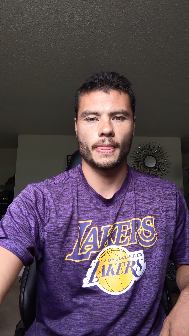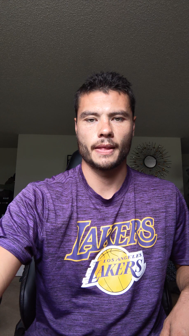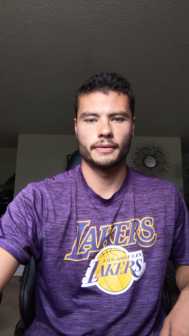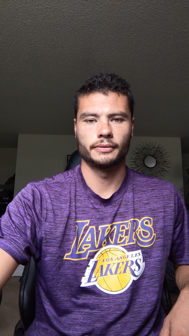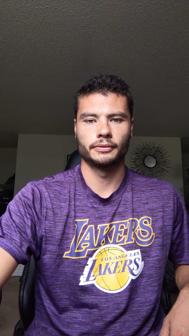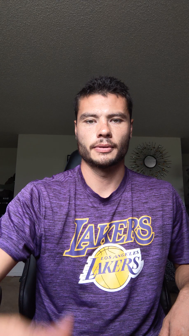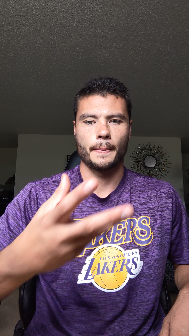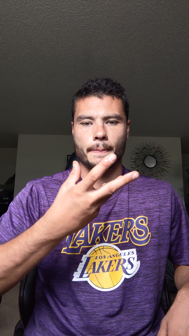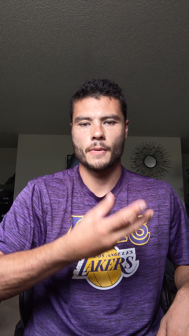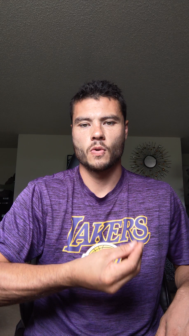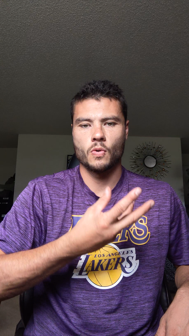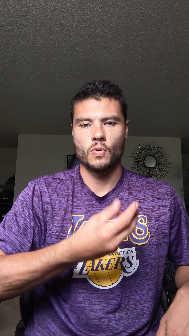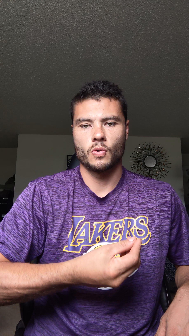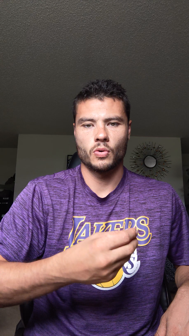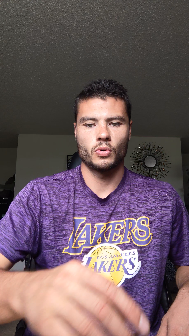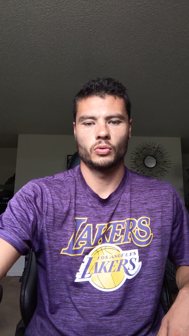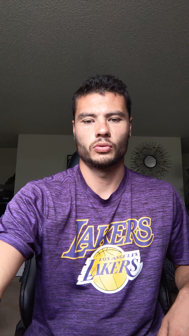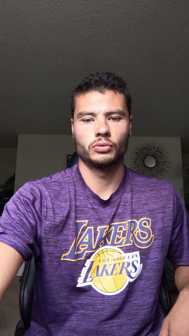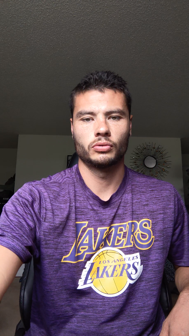poor